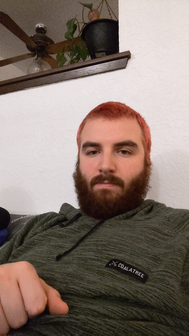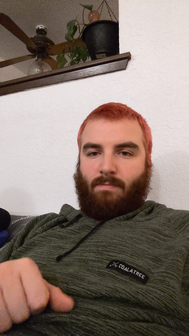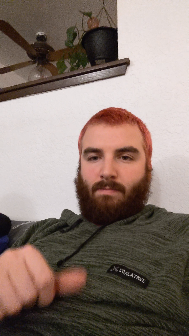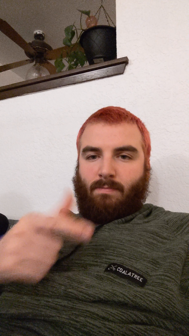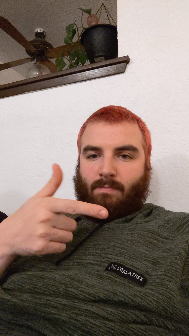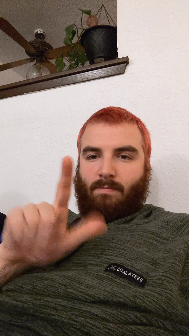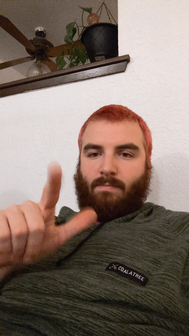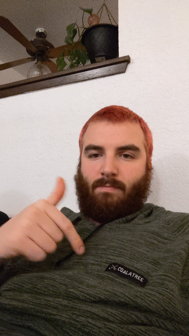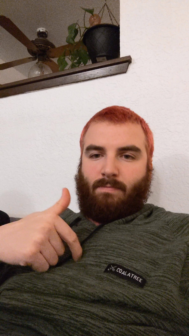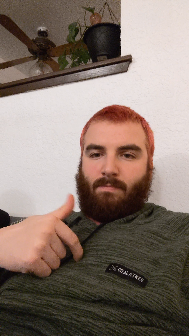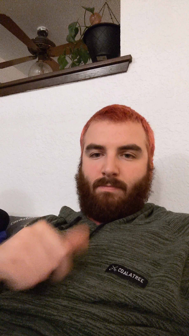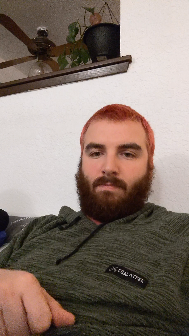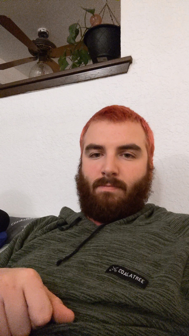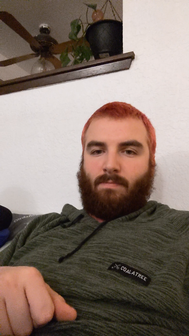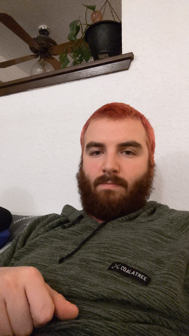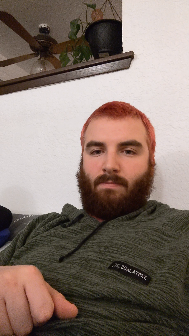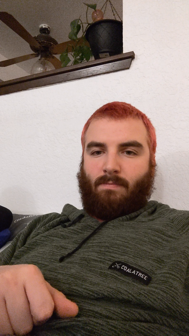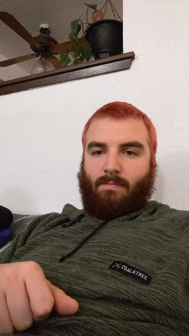let me